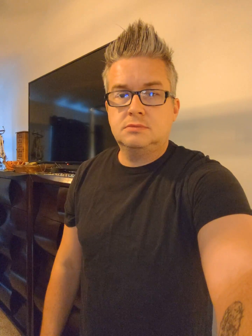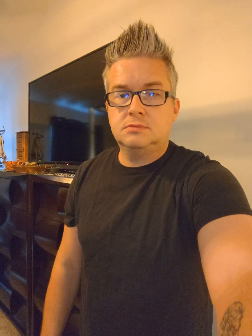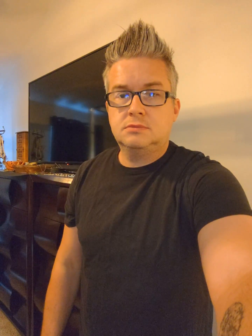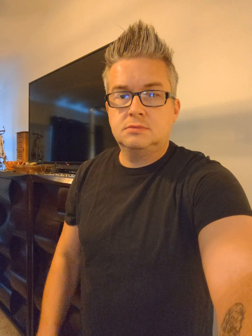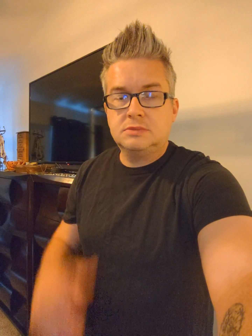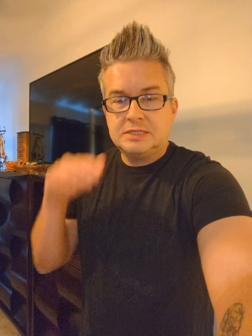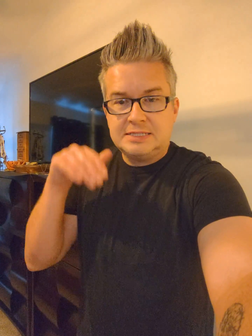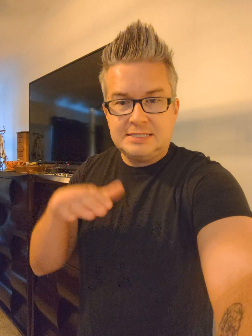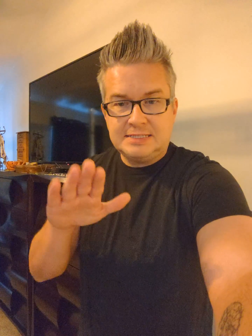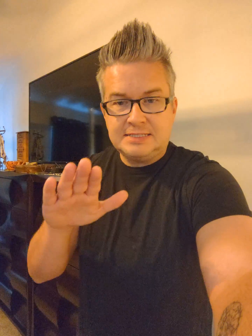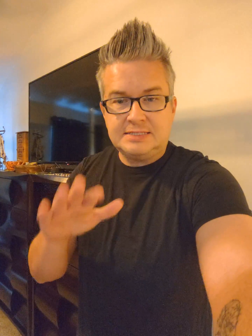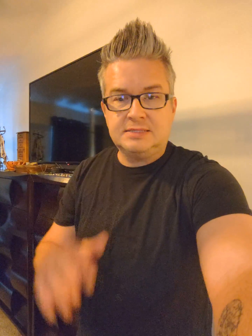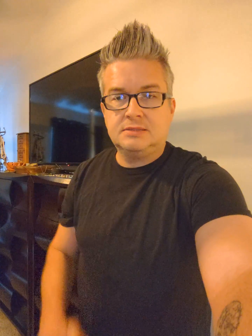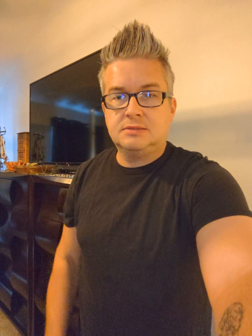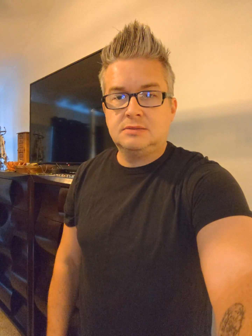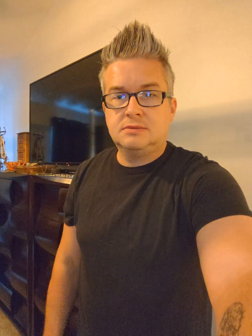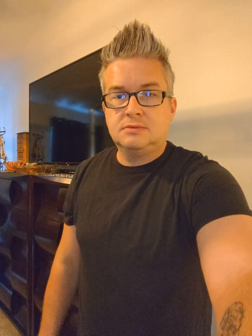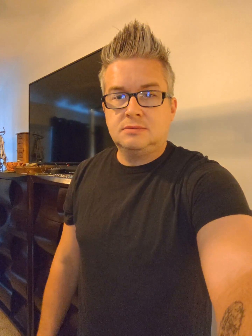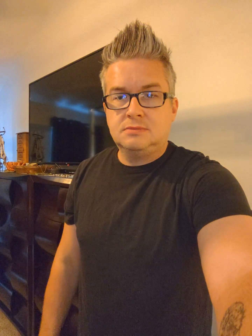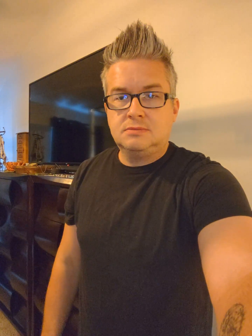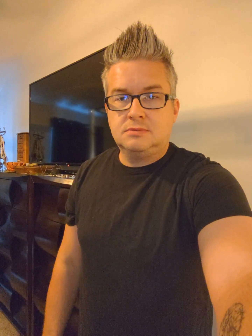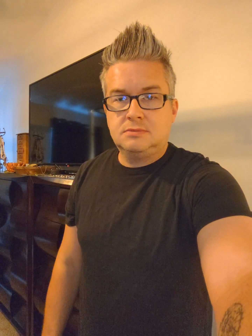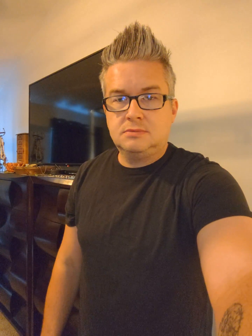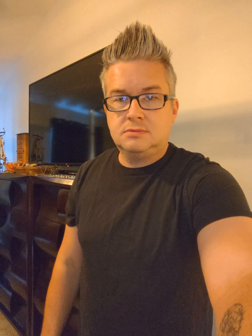enter